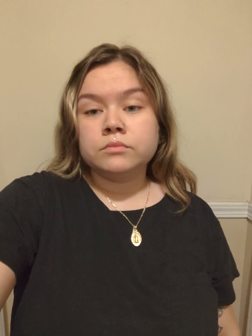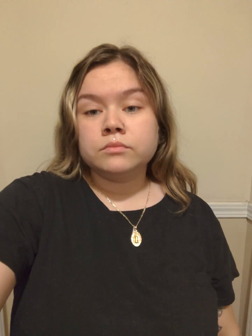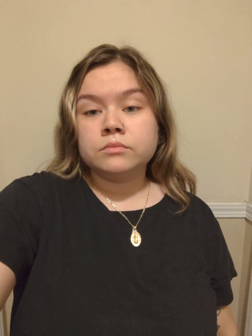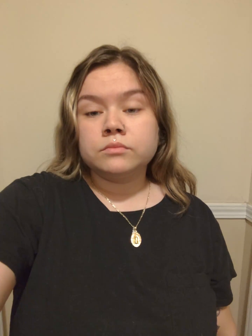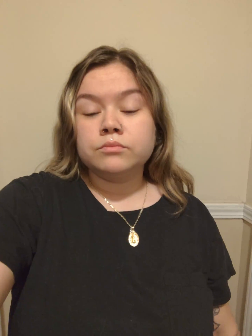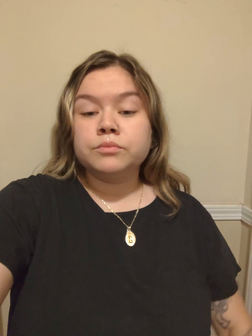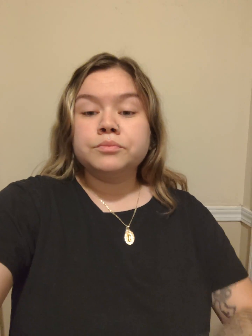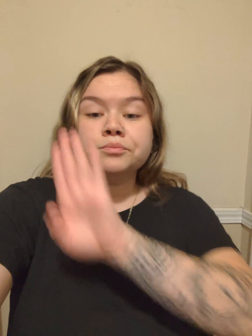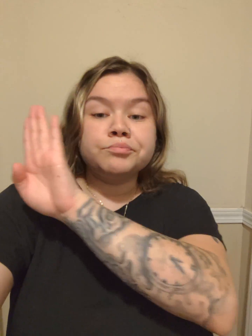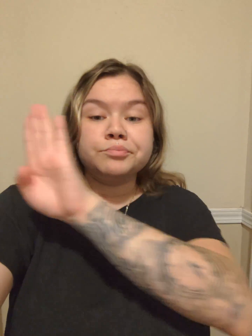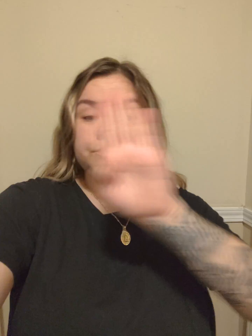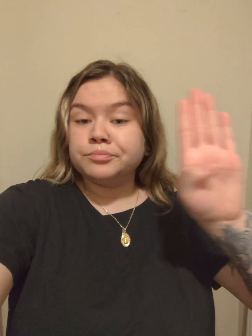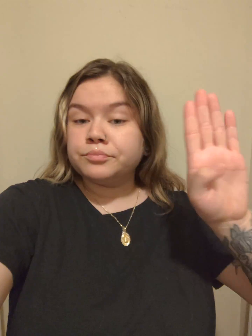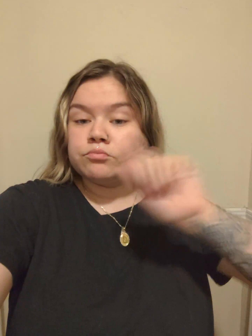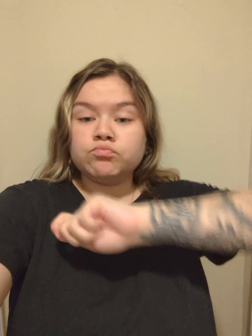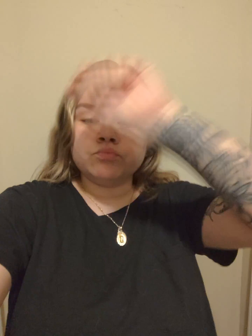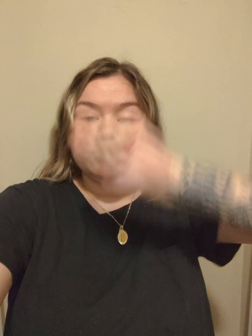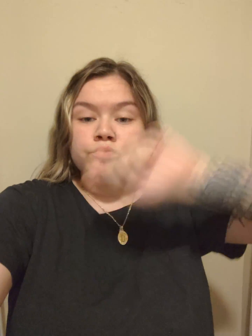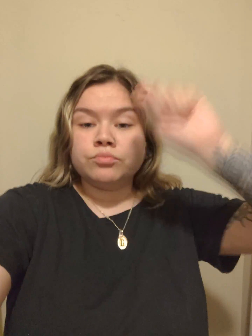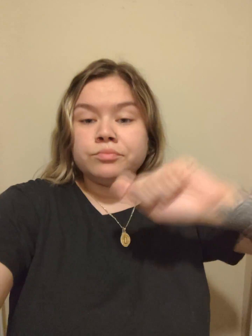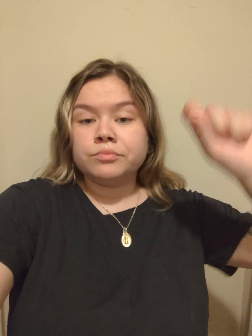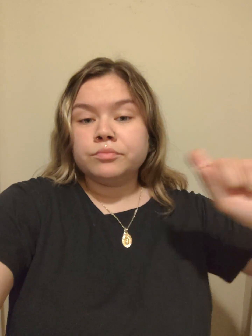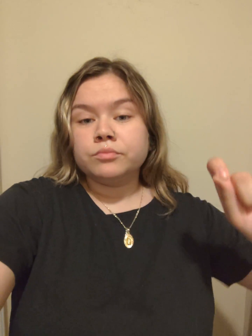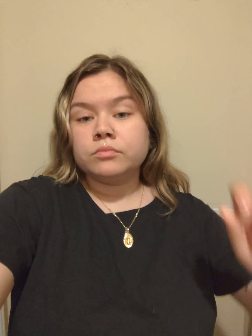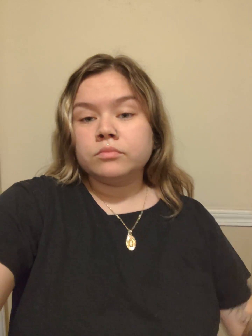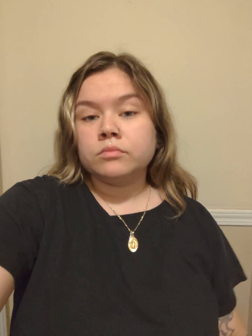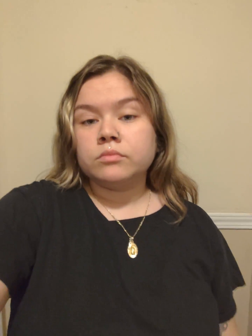chalk